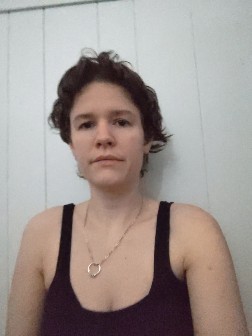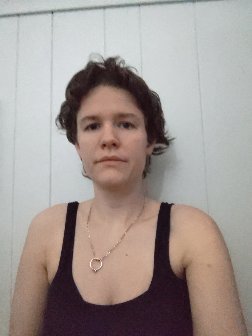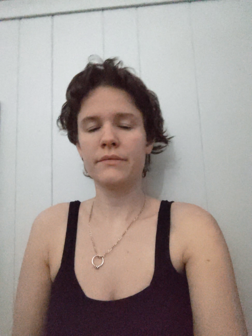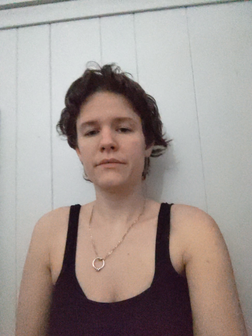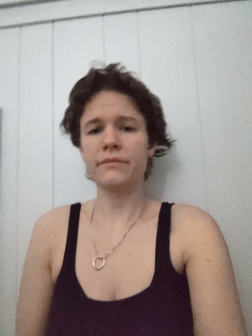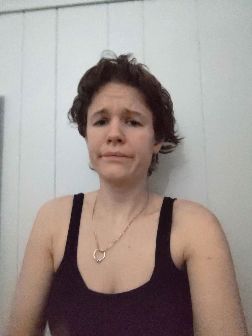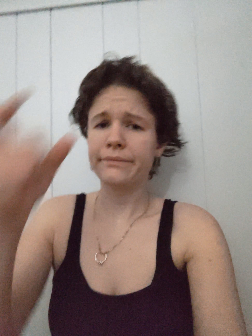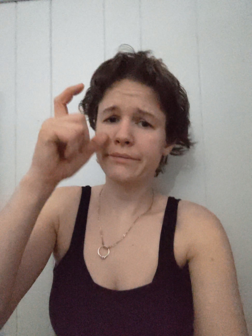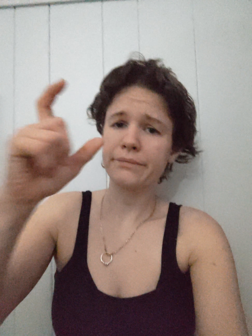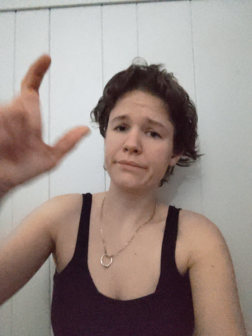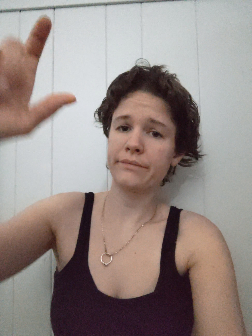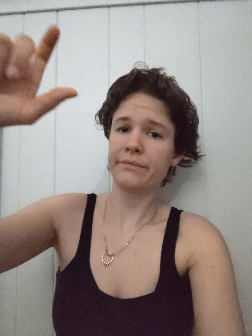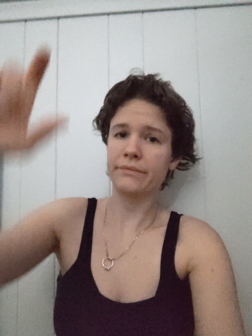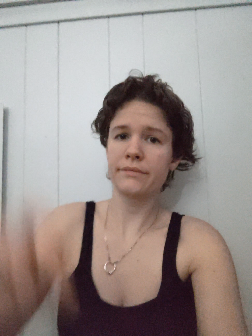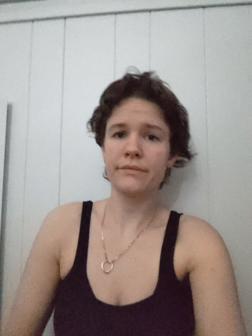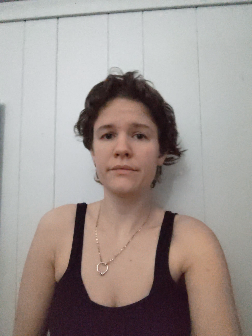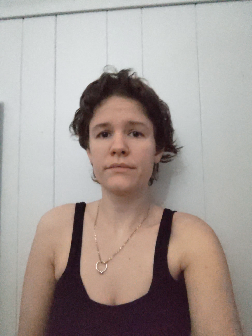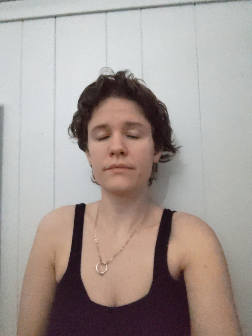moon